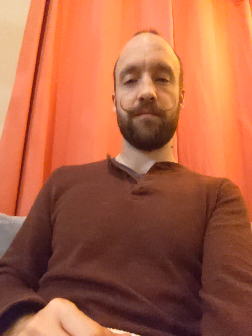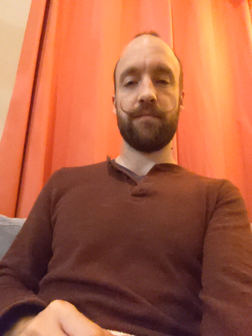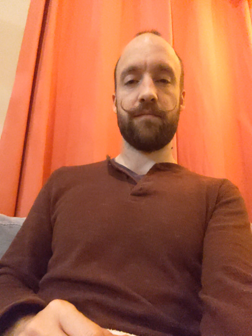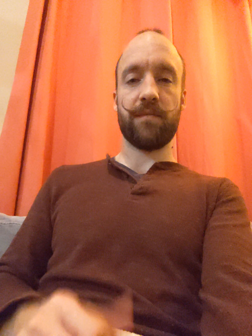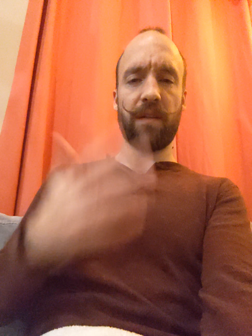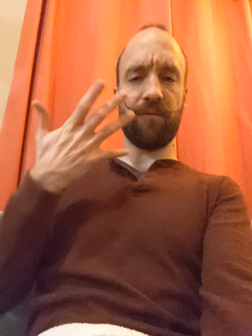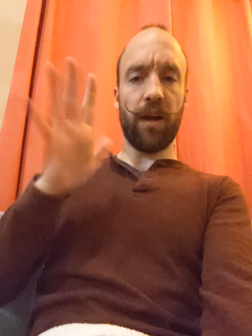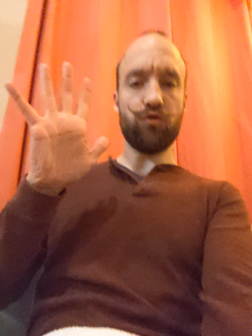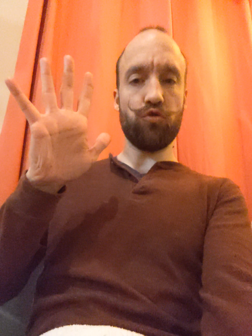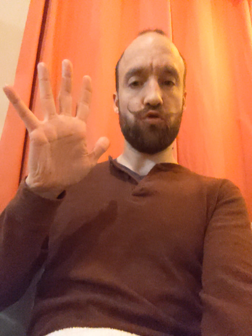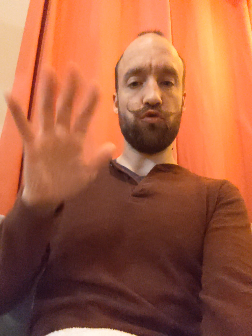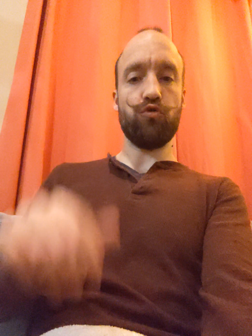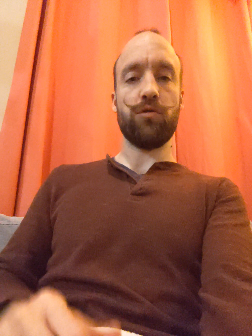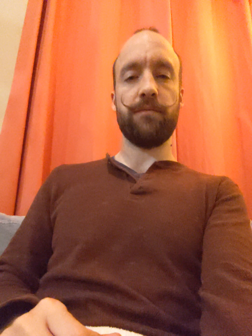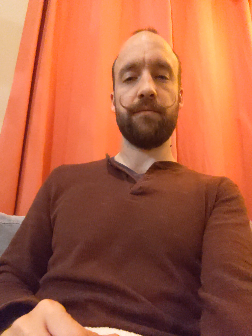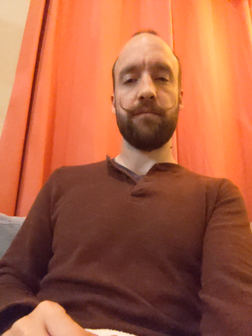finish